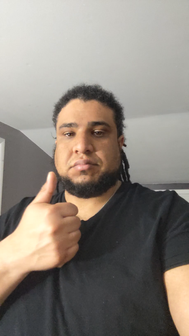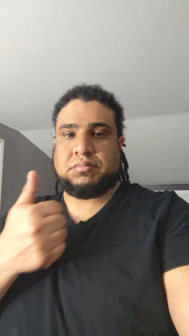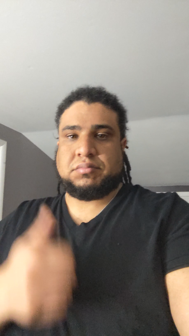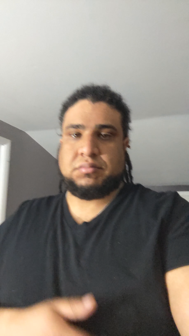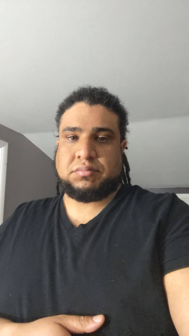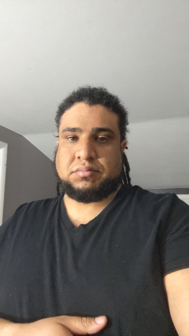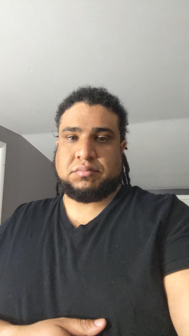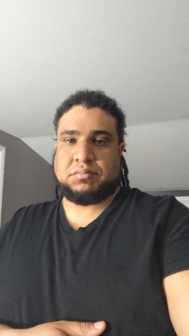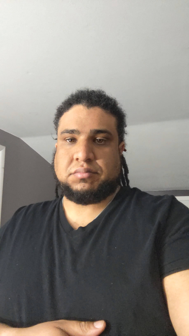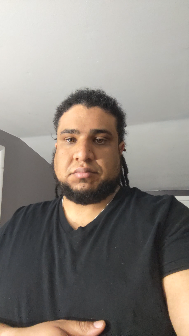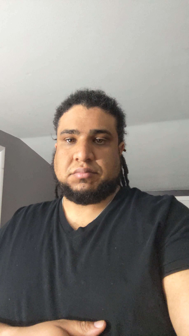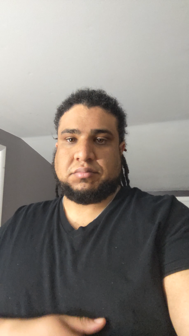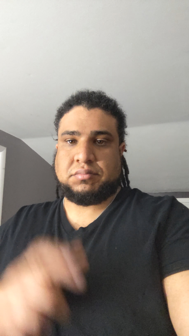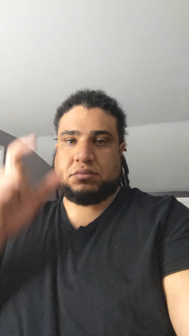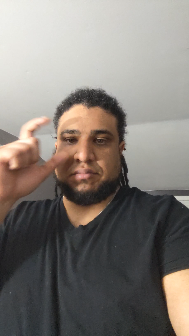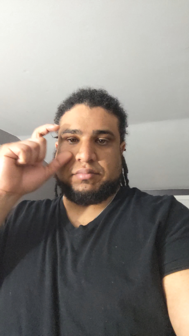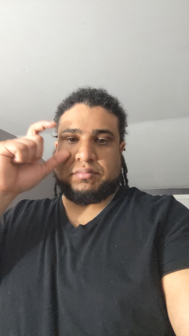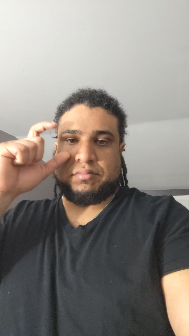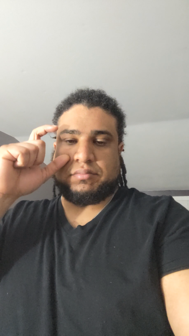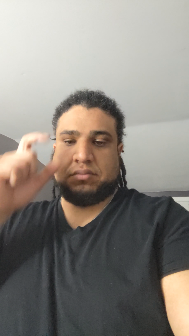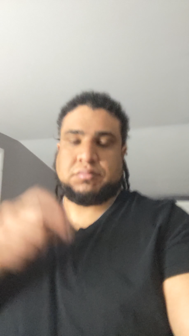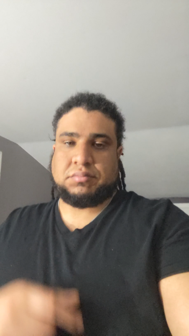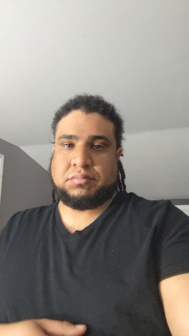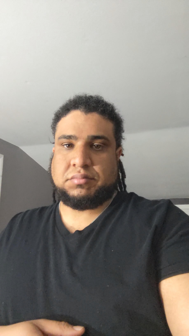glasses